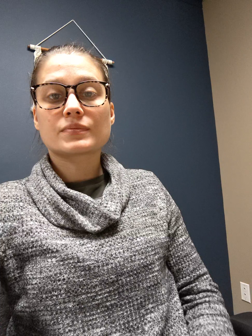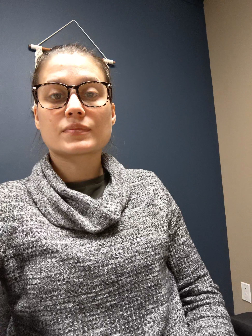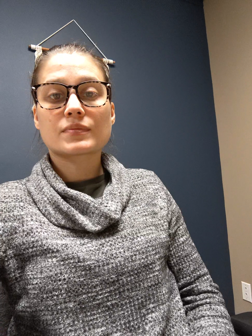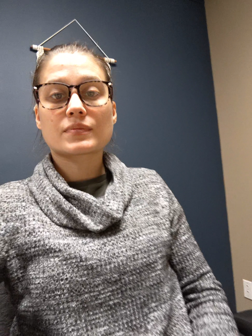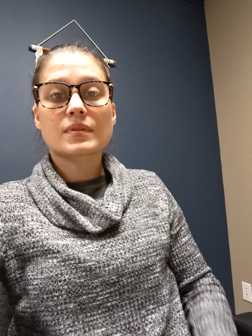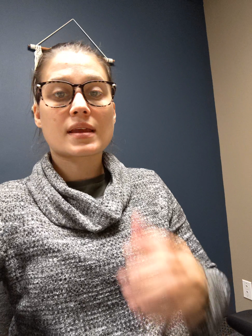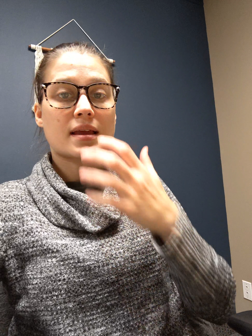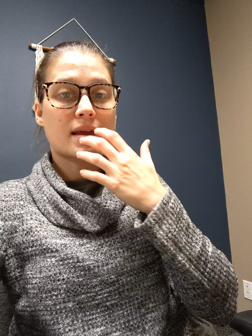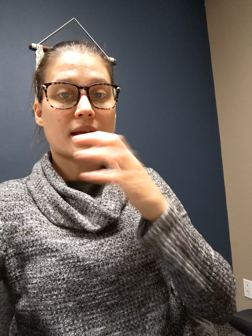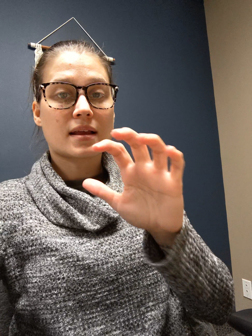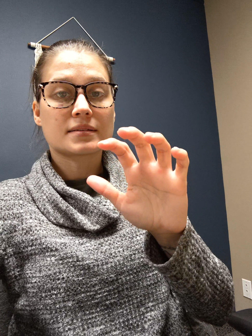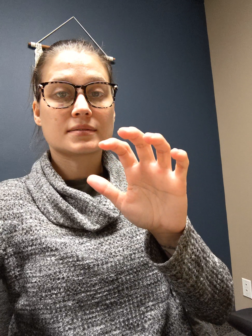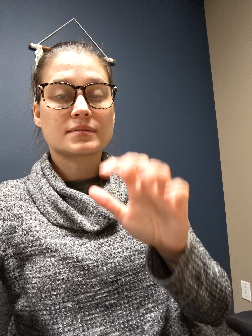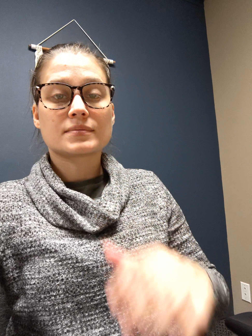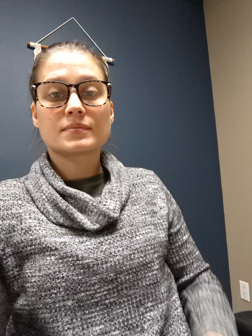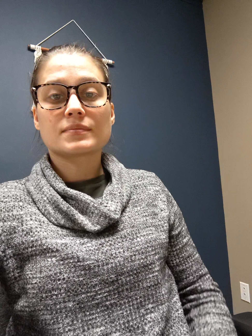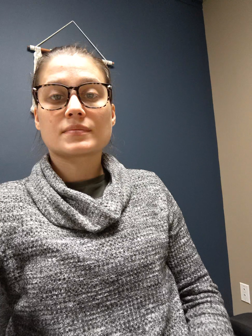hot